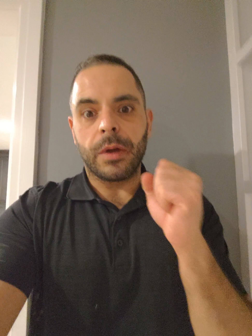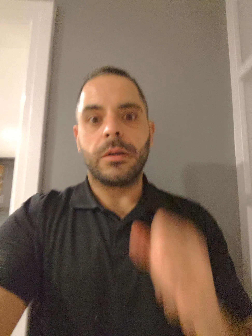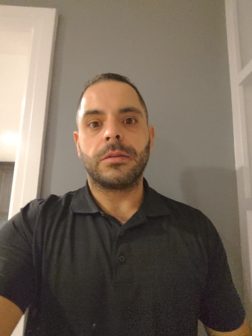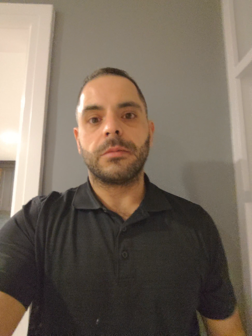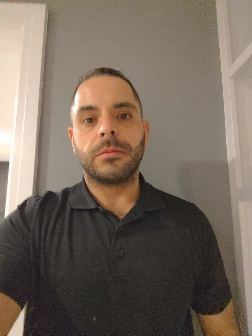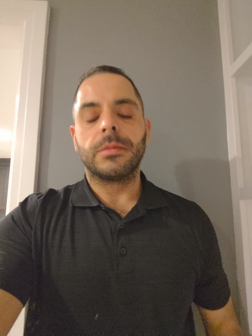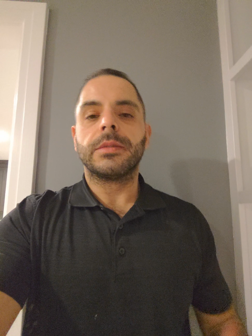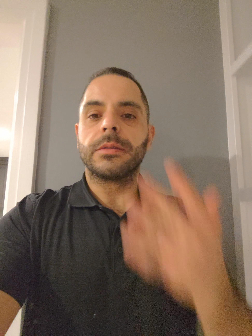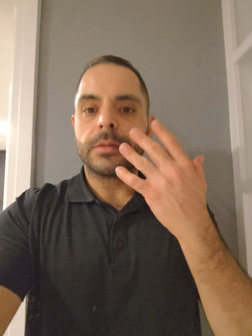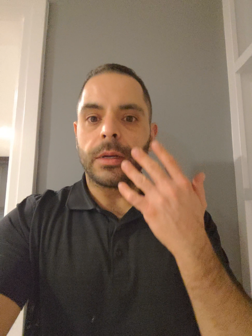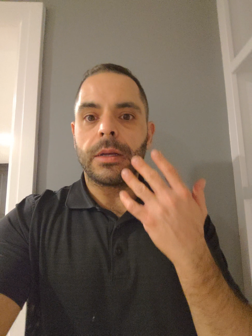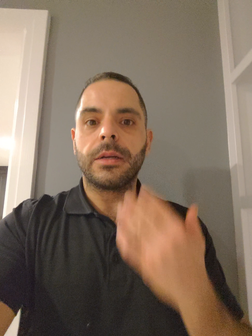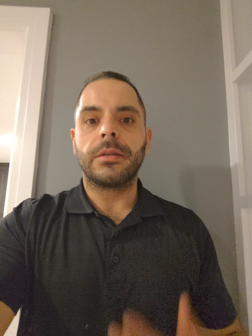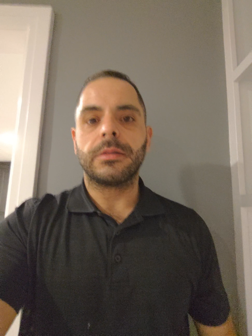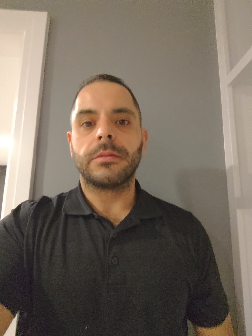sad